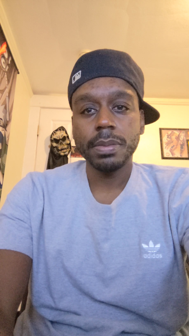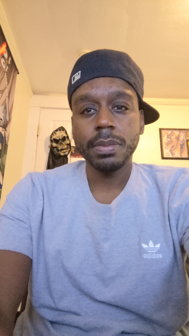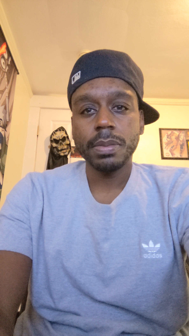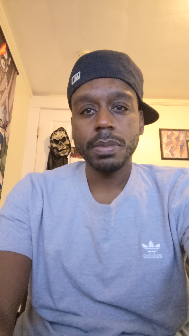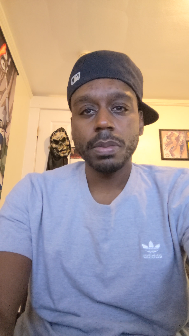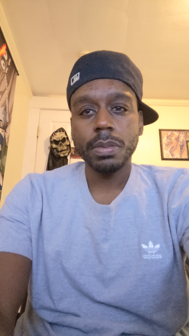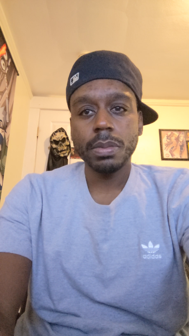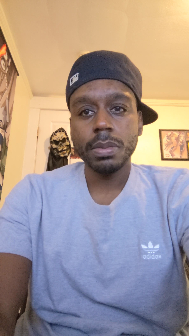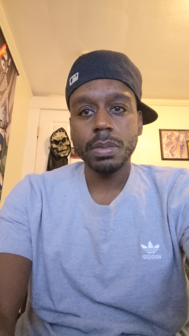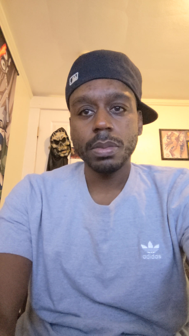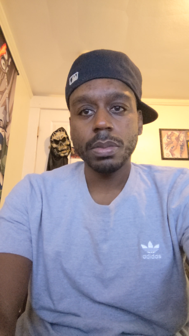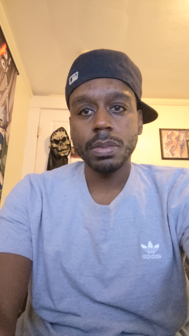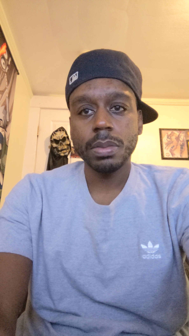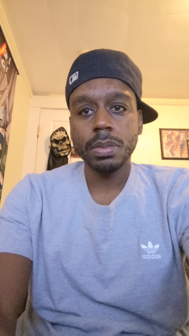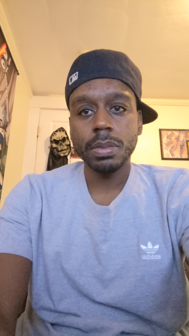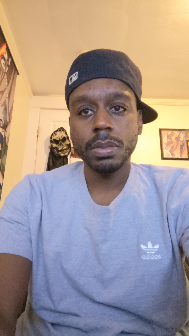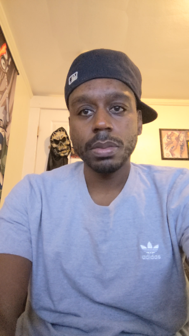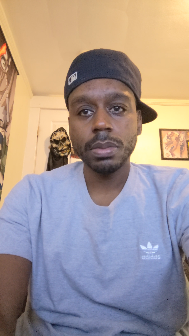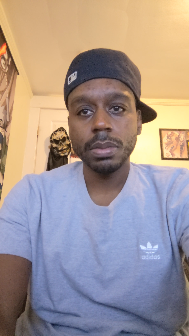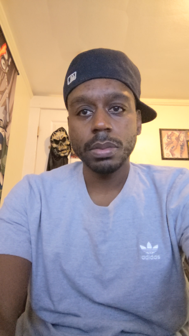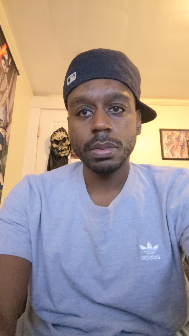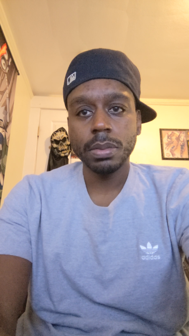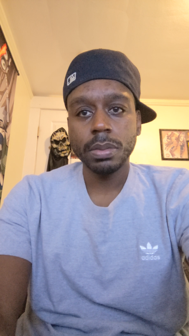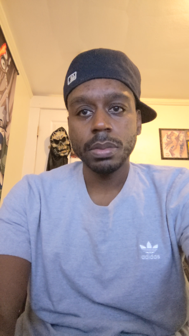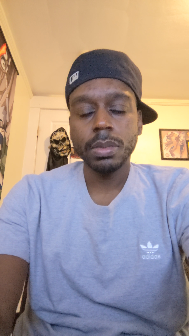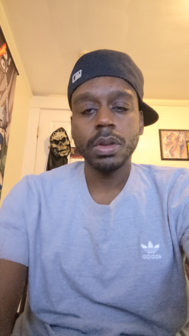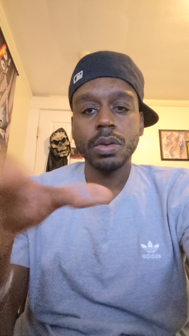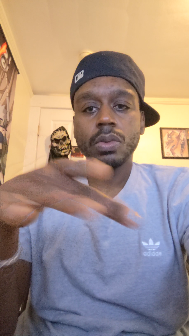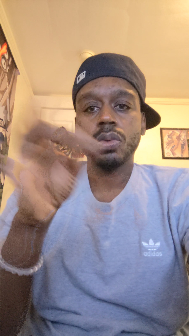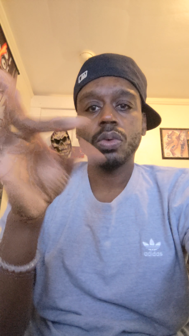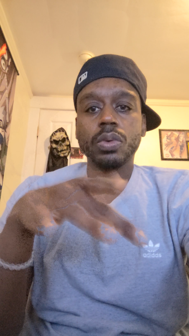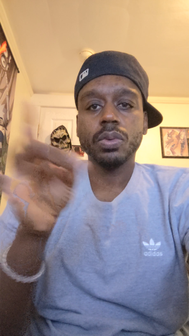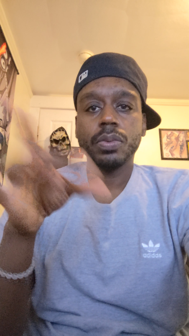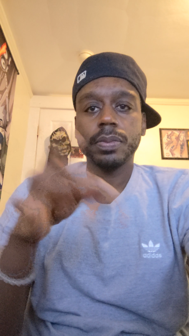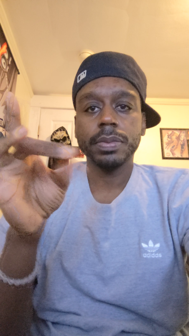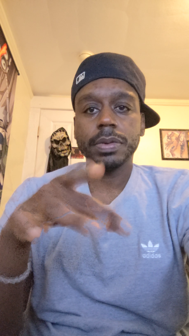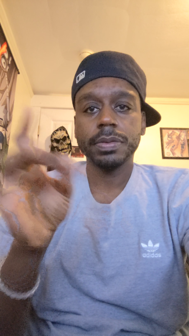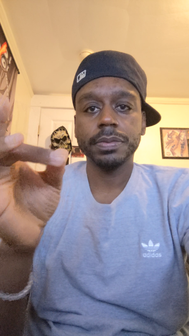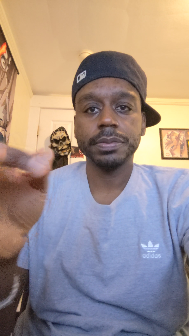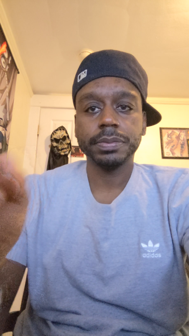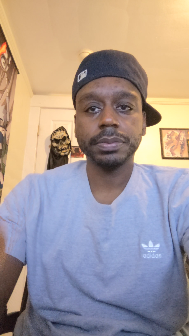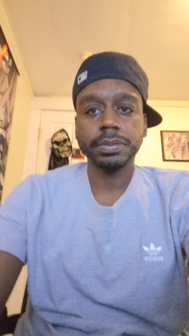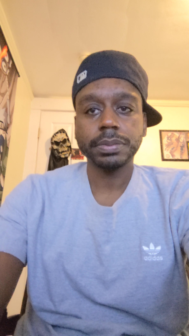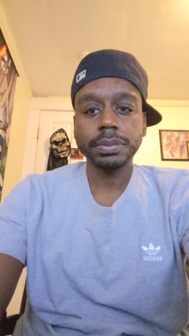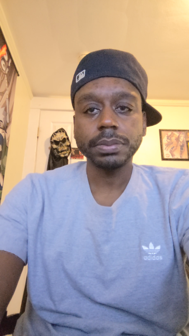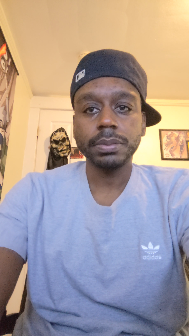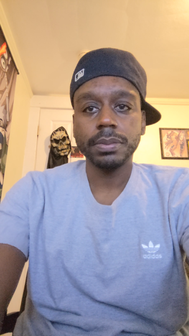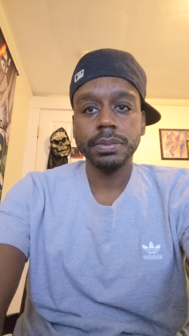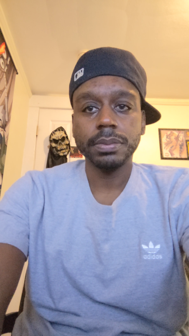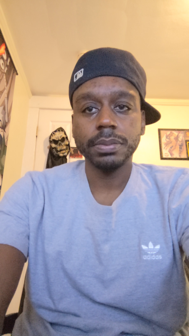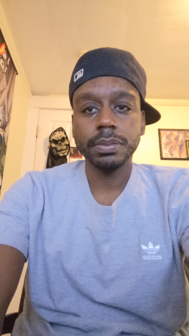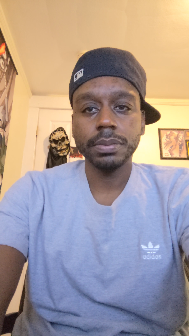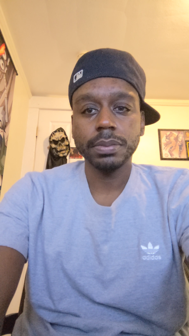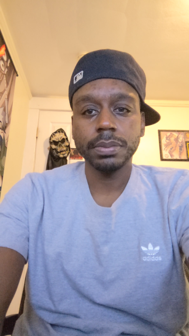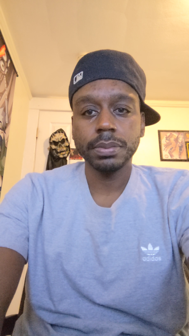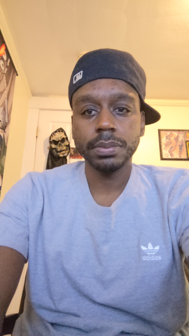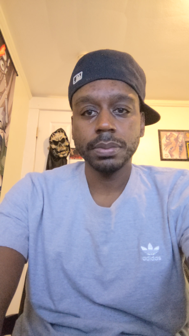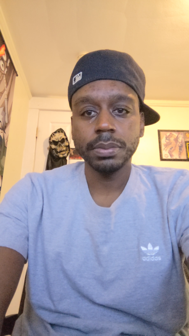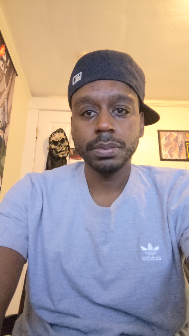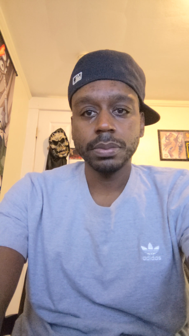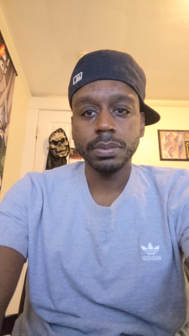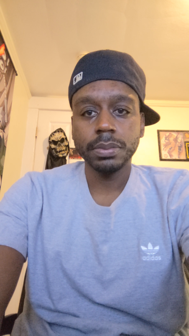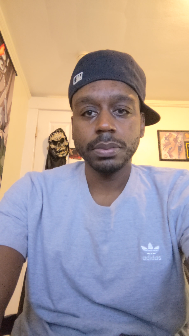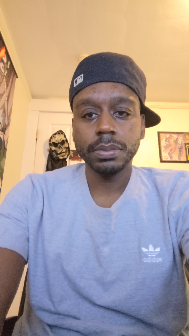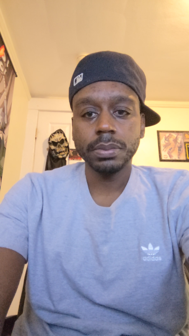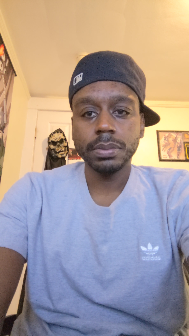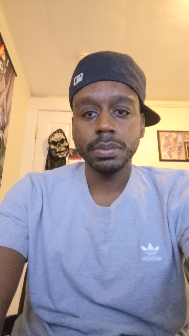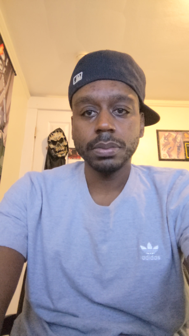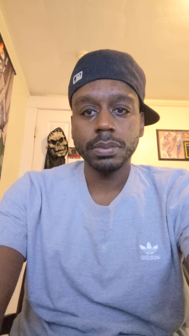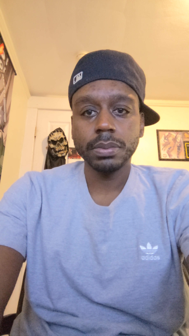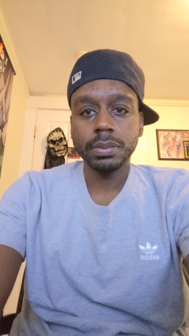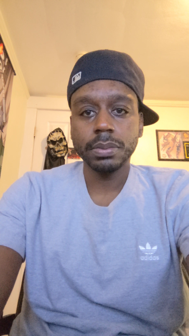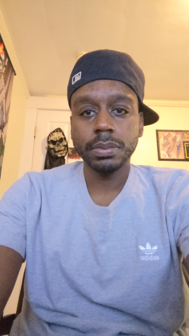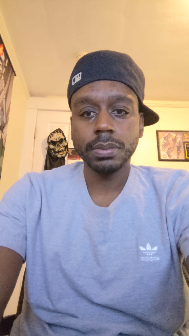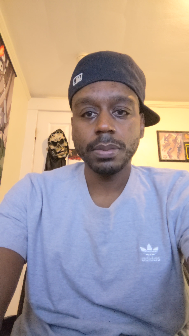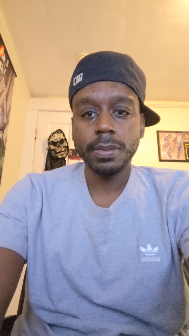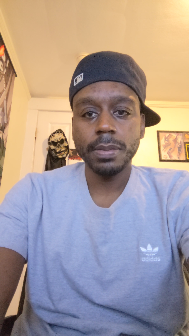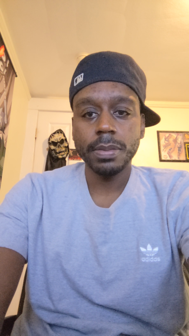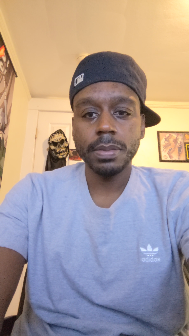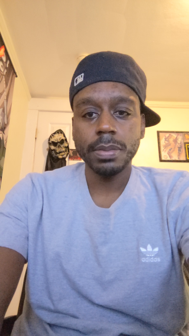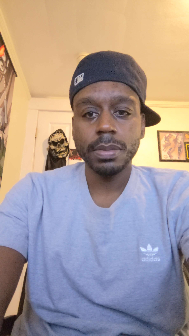choose